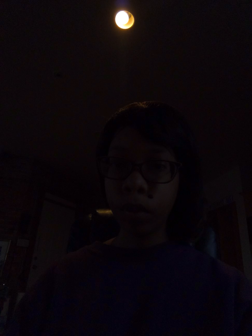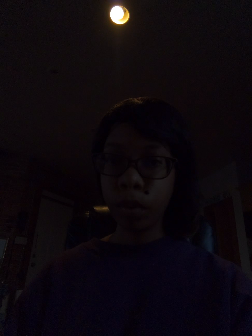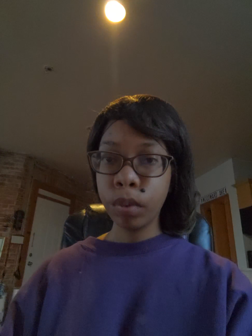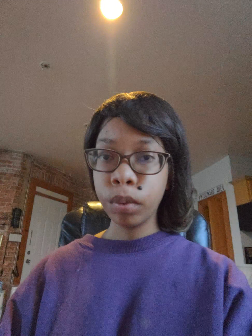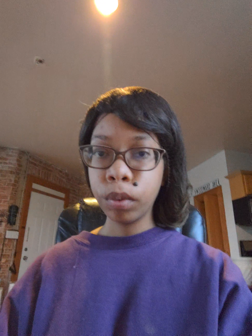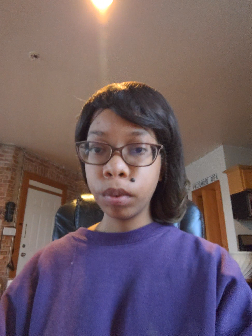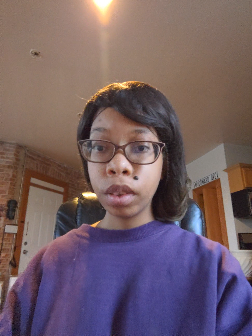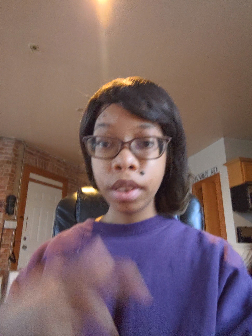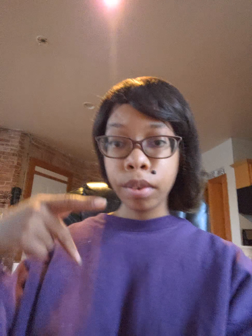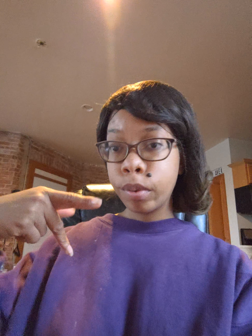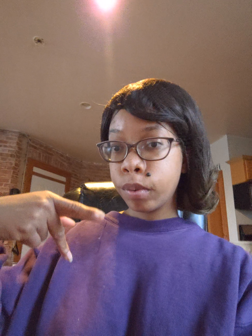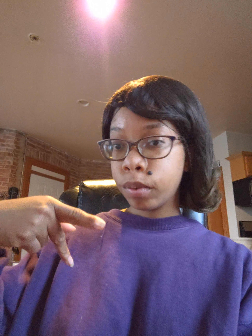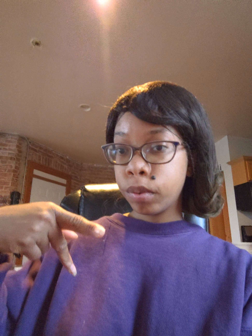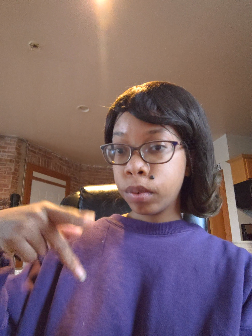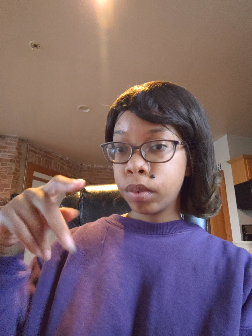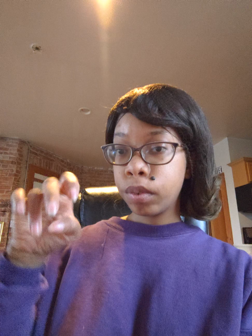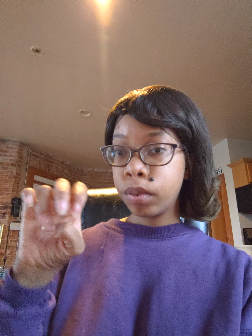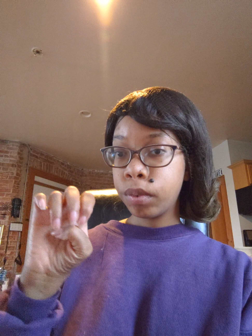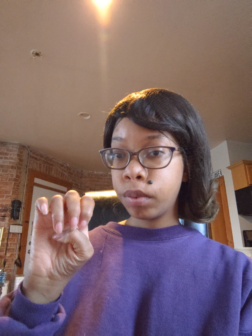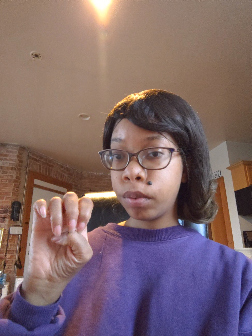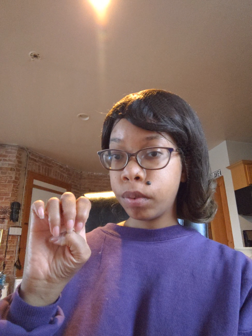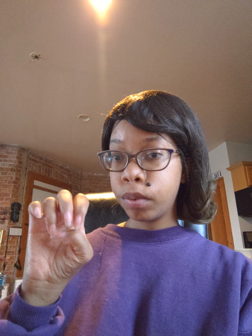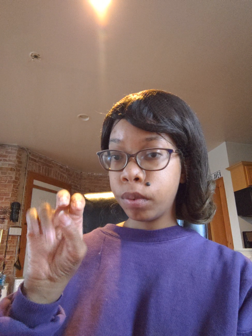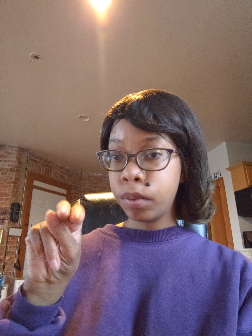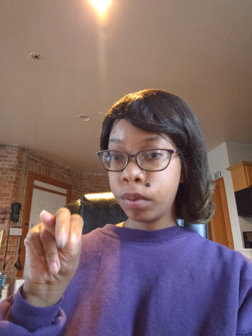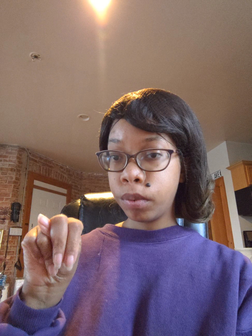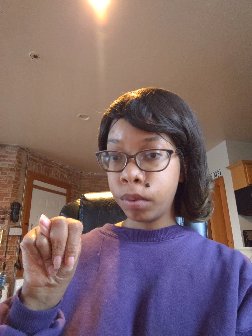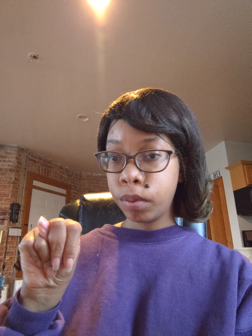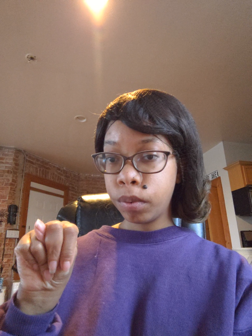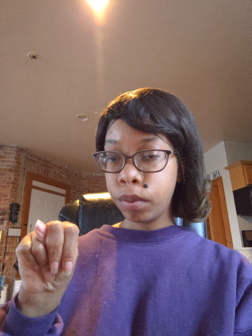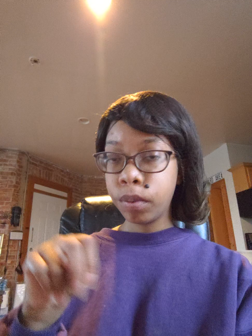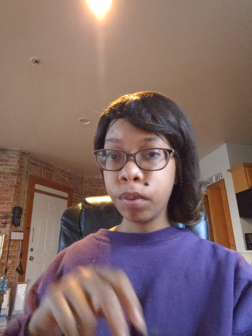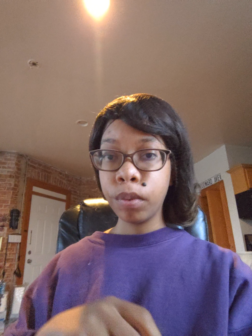pen